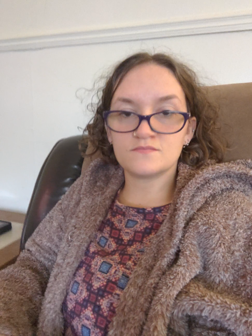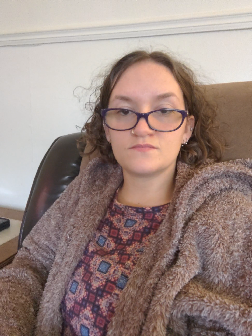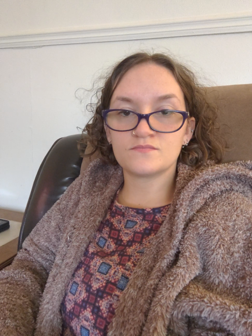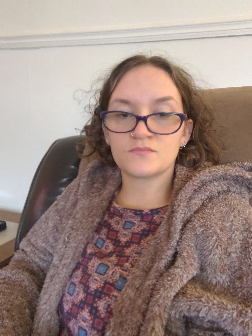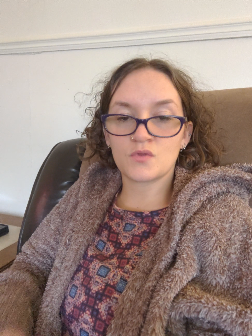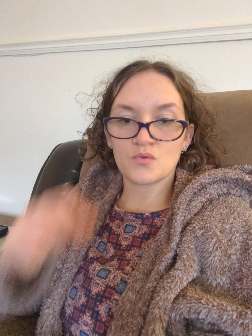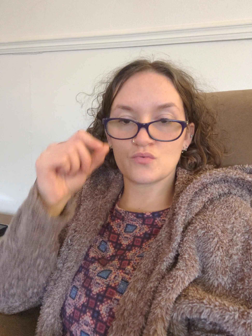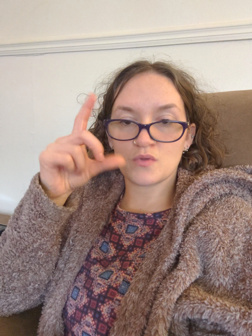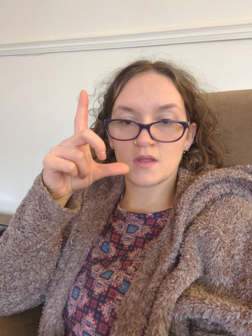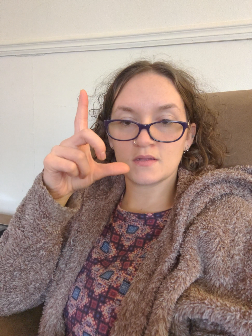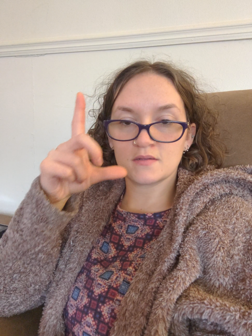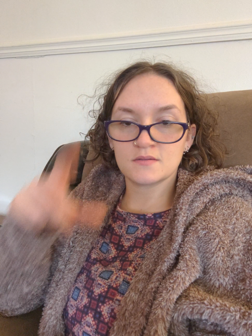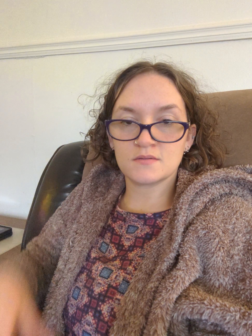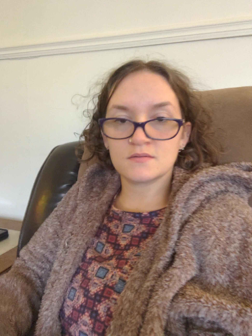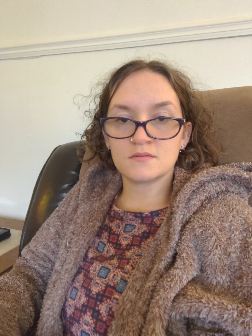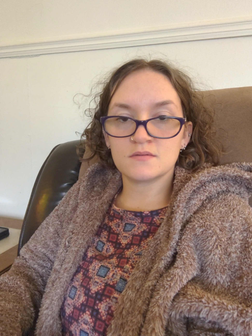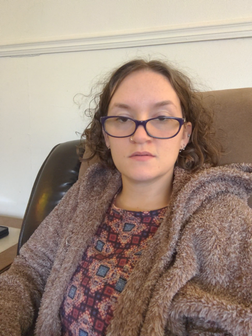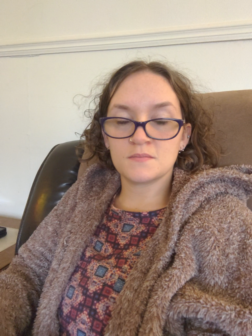awake